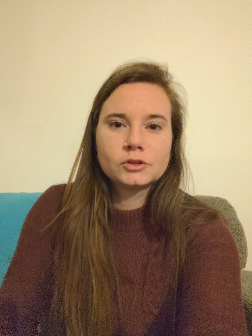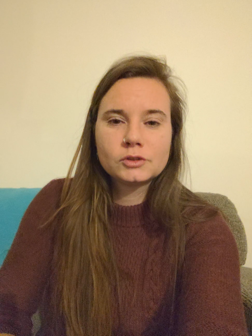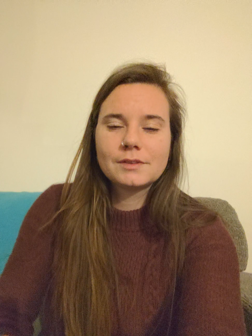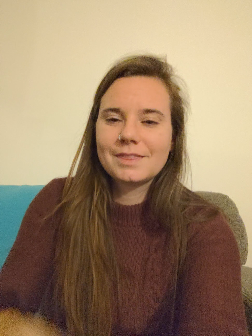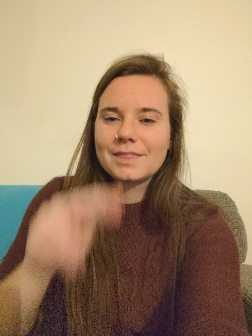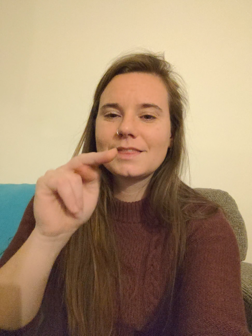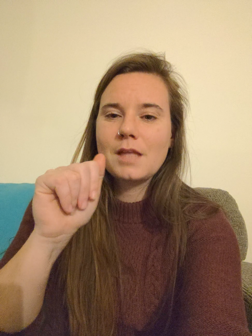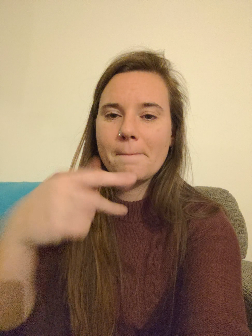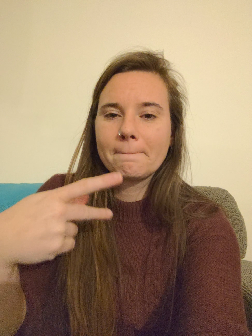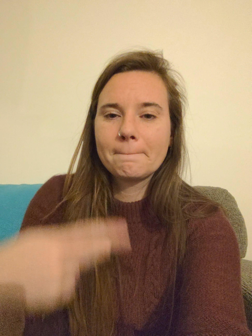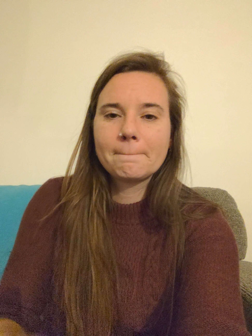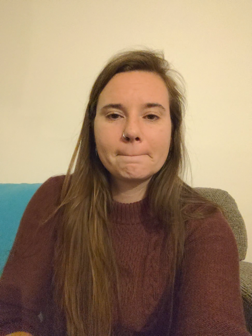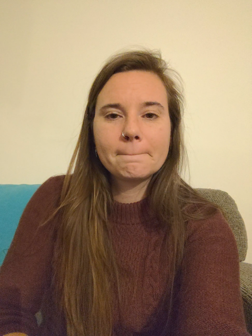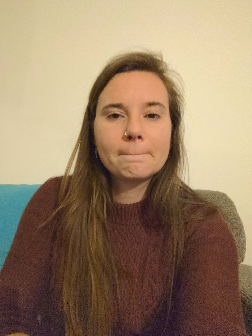nap